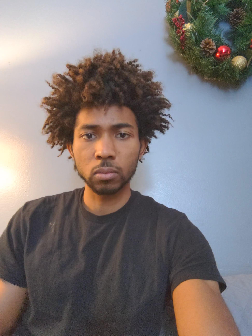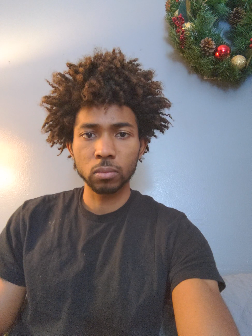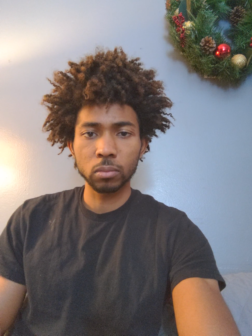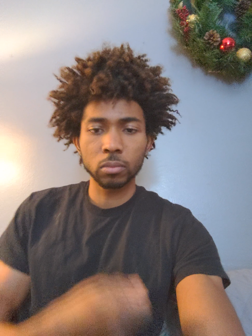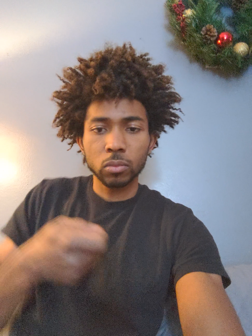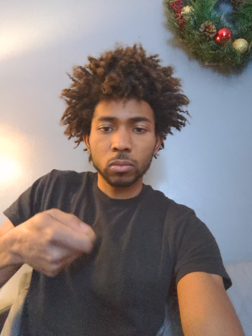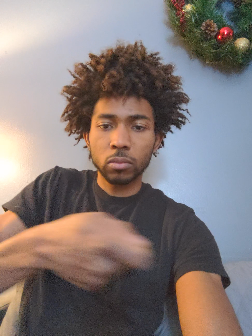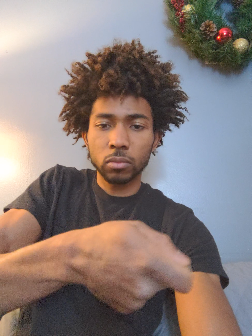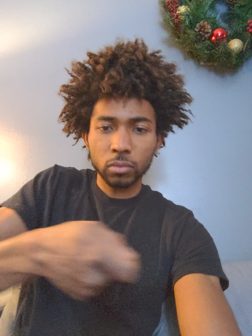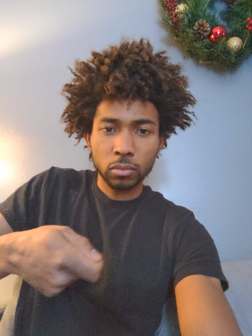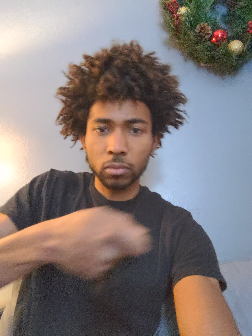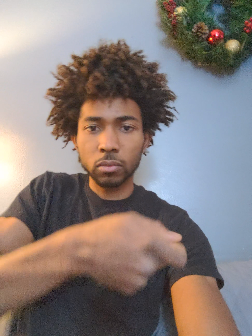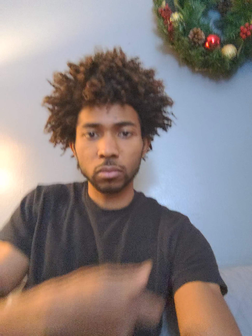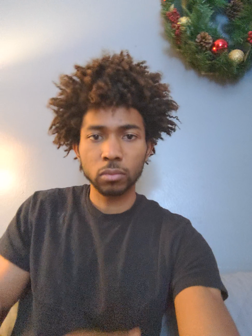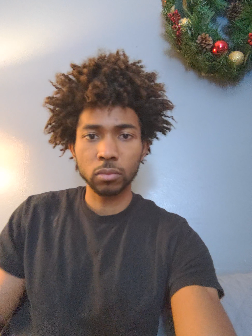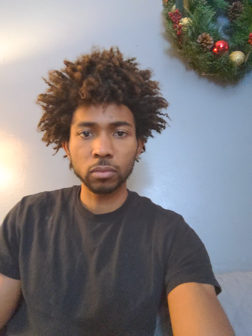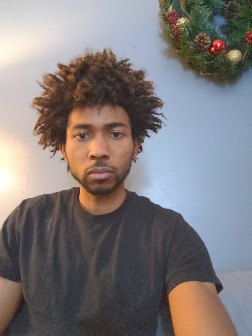vacuum